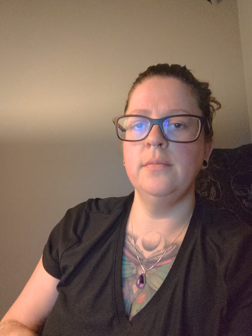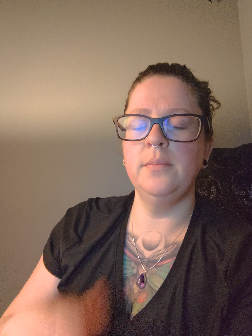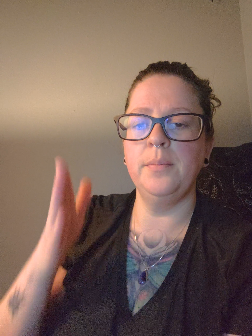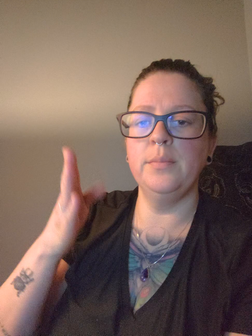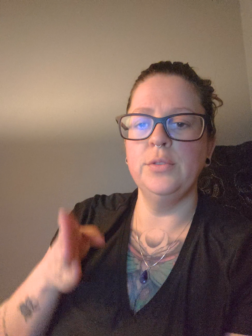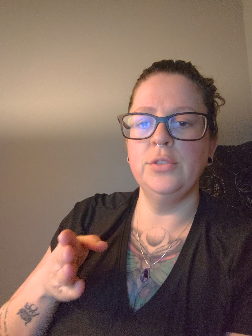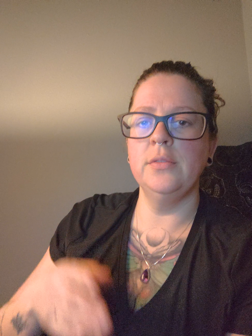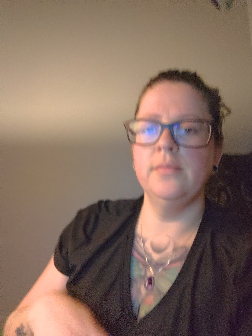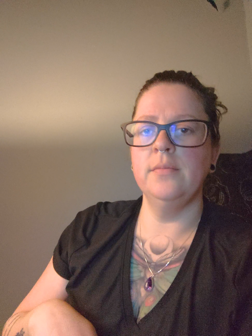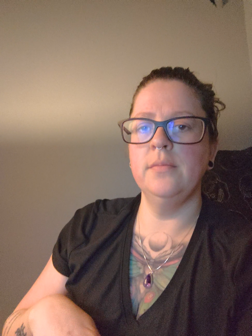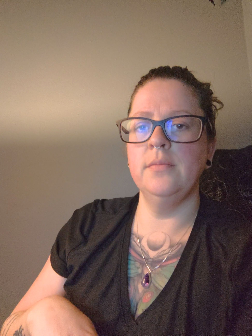person